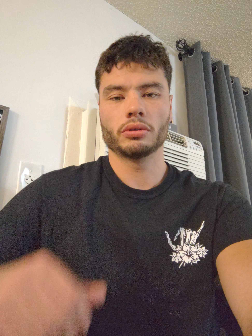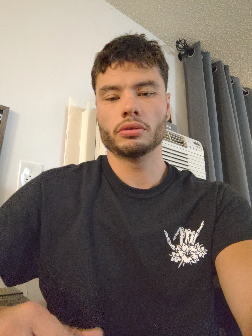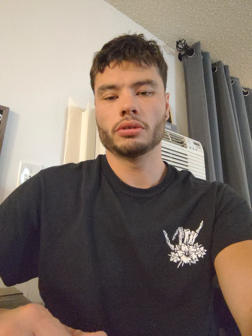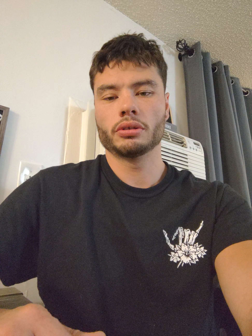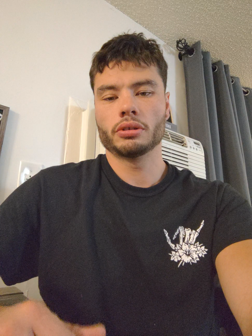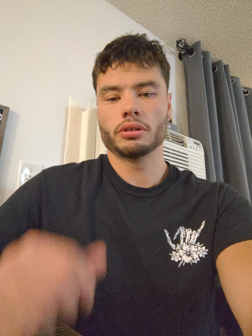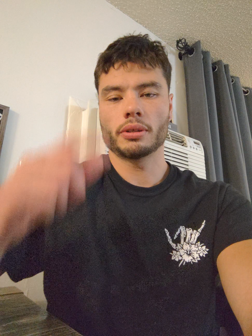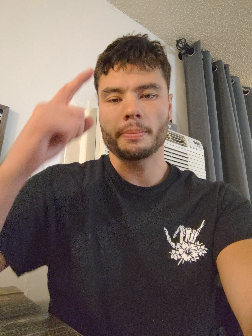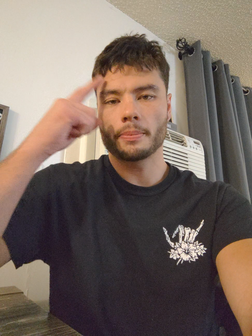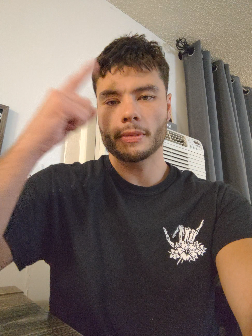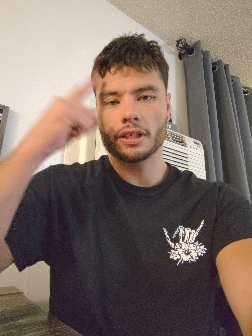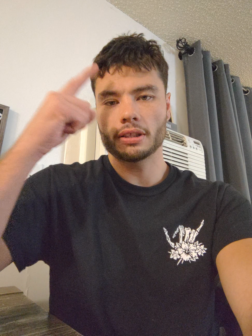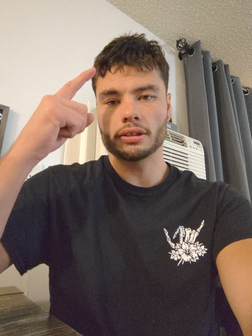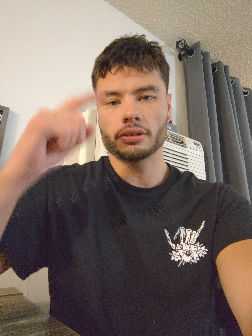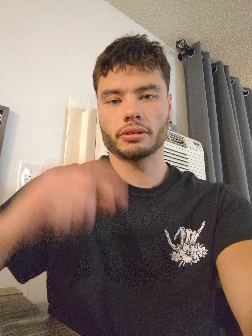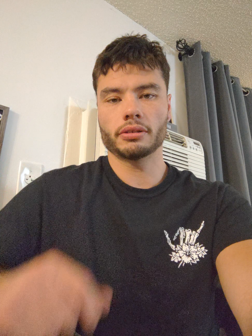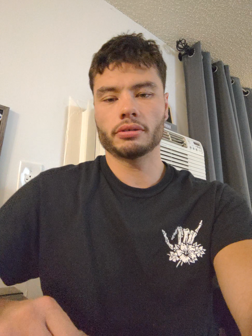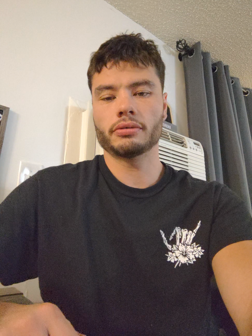penny